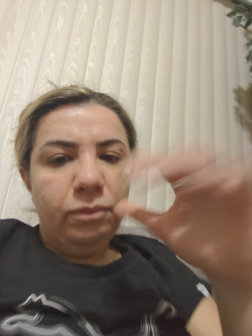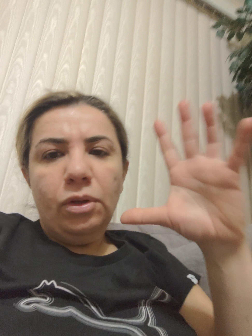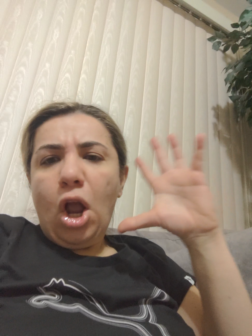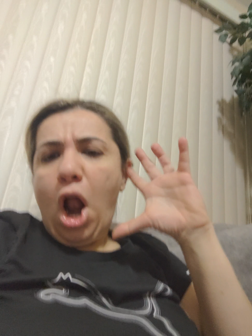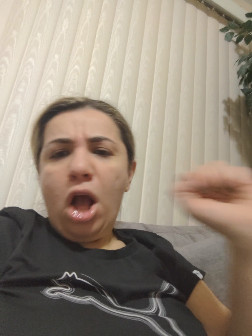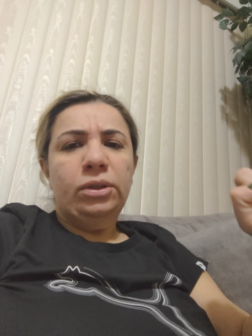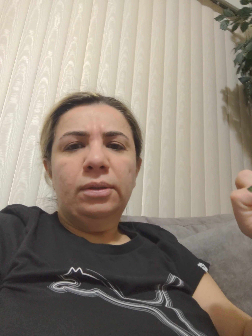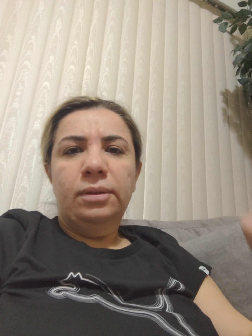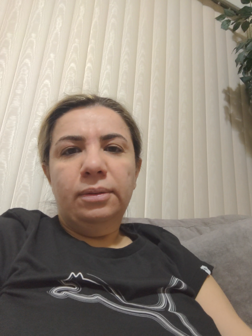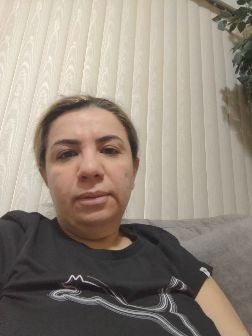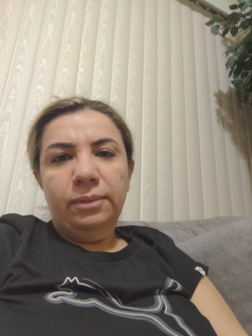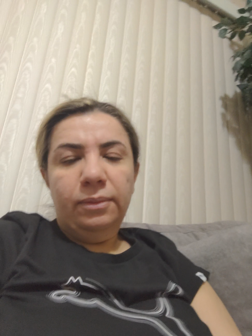loud